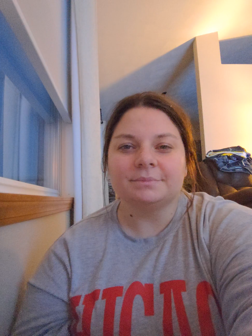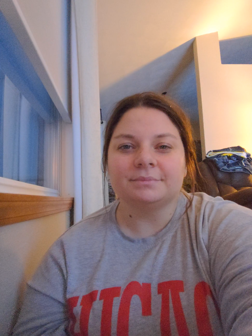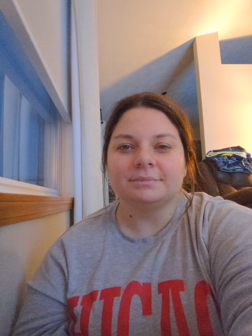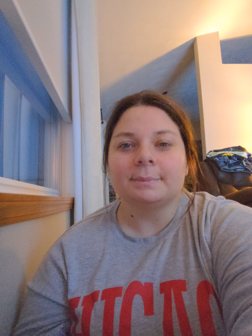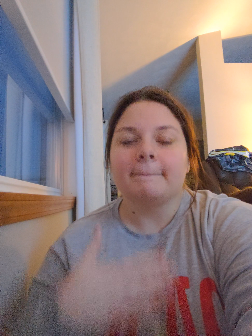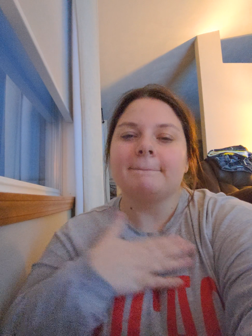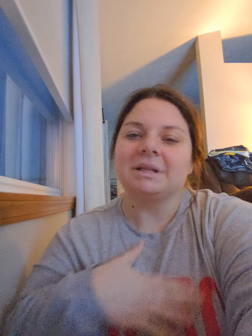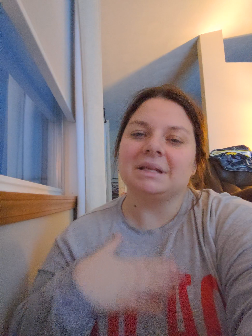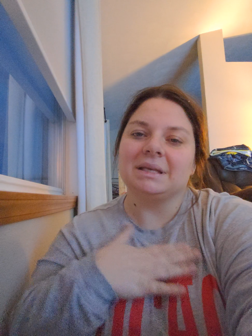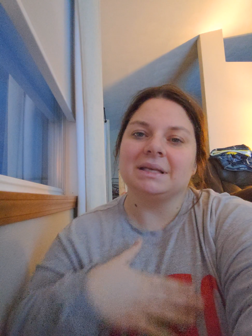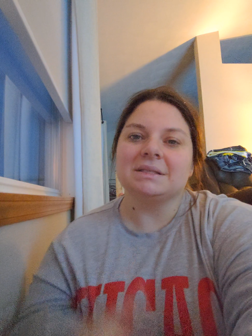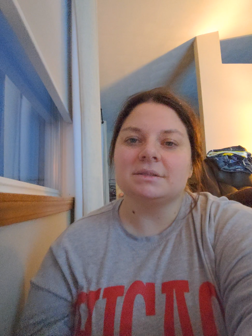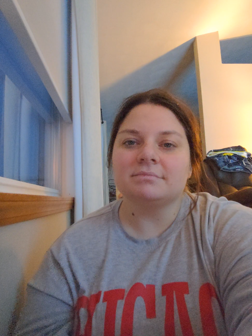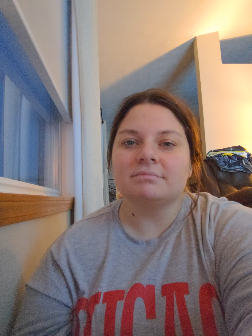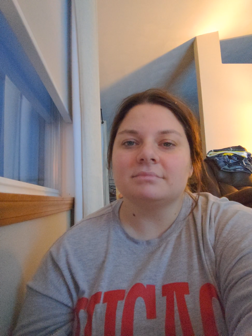please